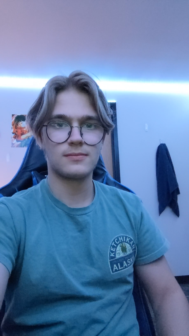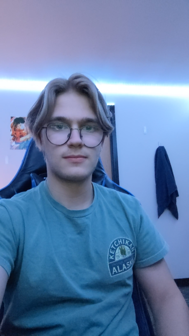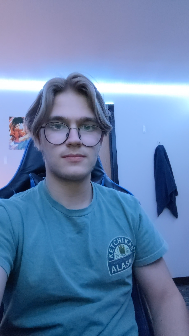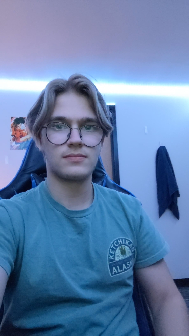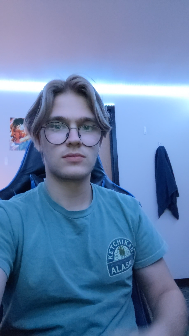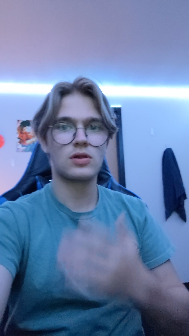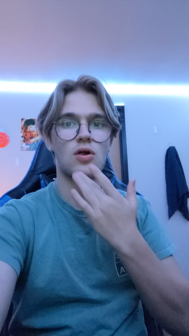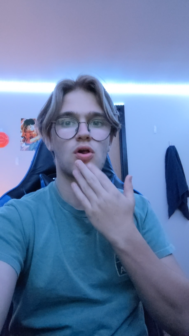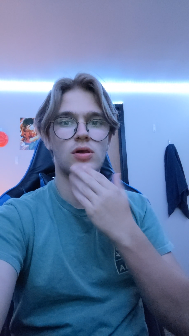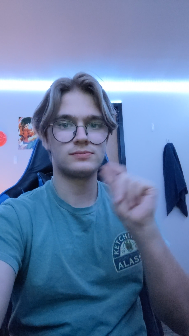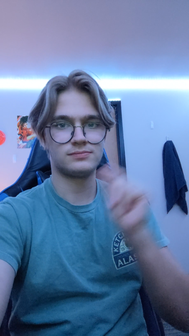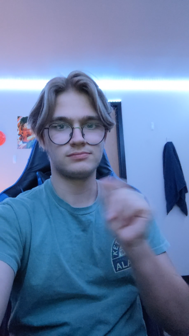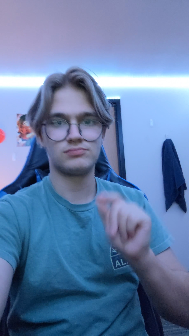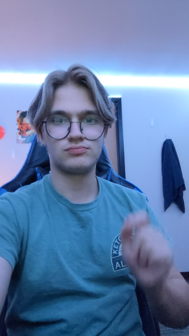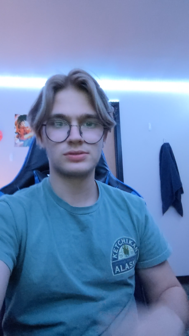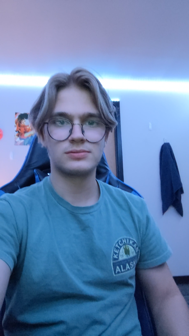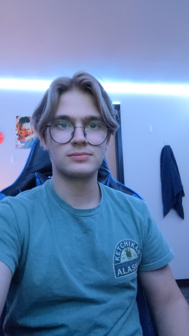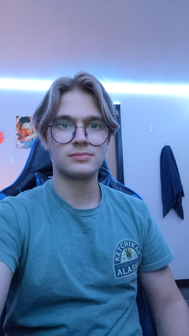crayon